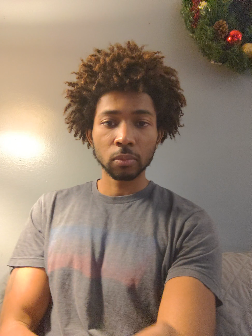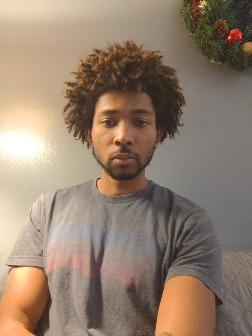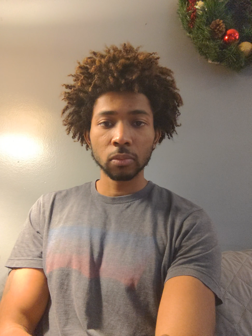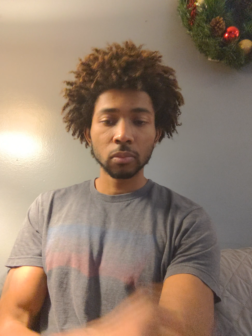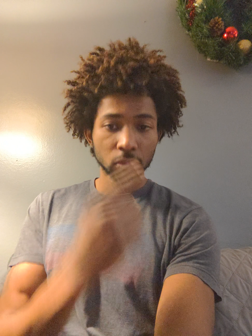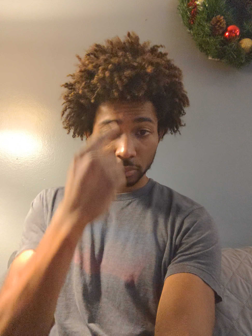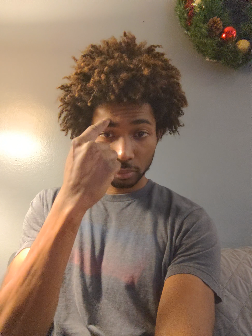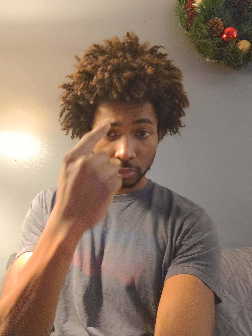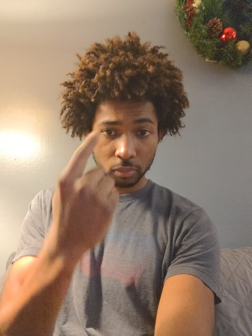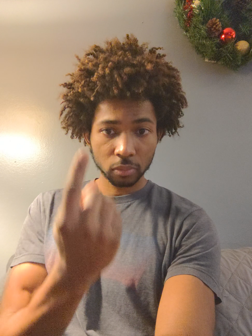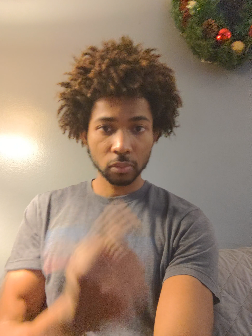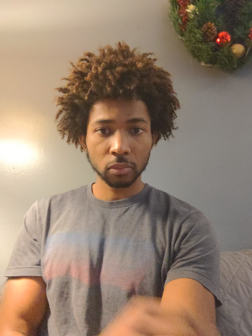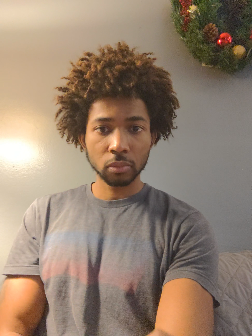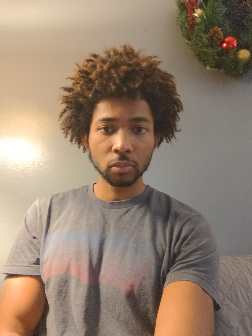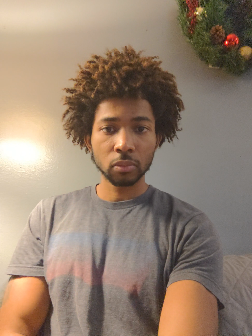penny